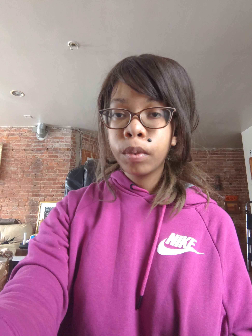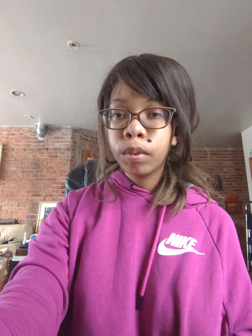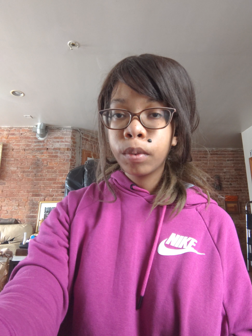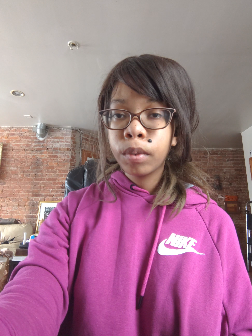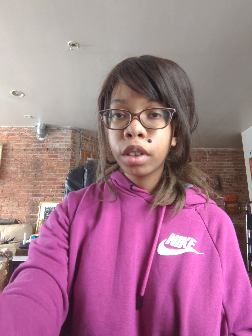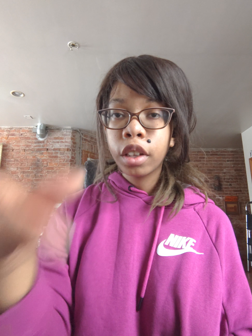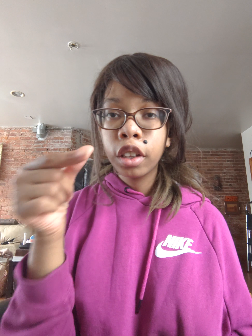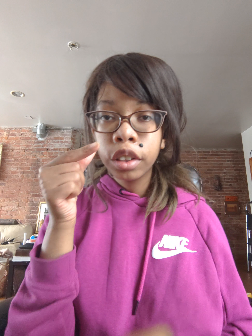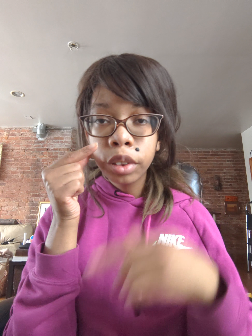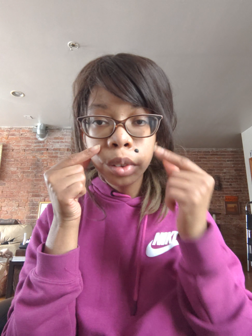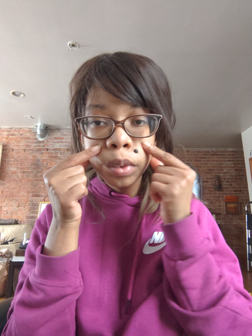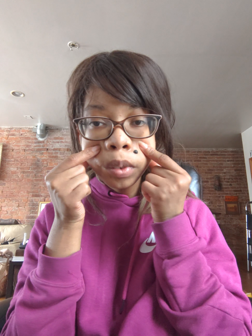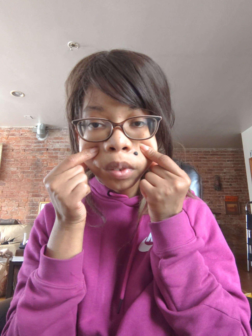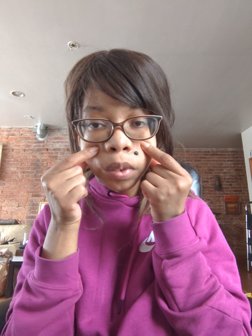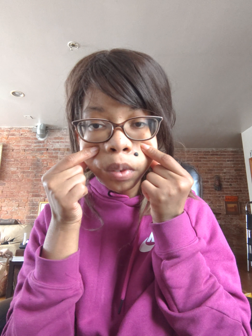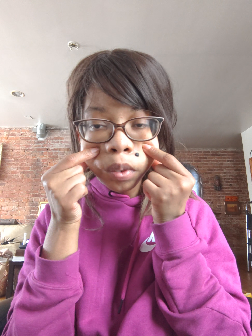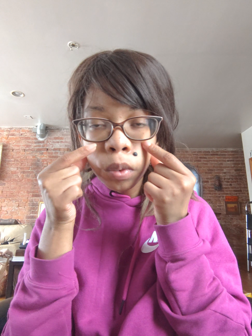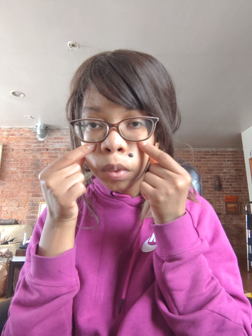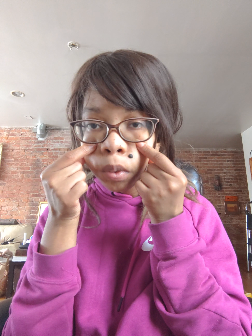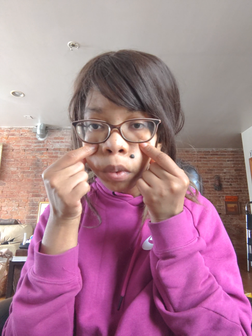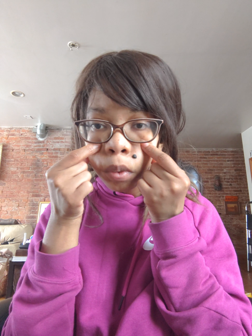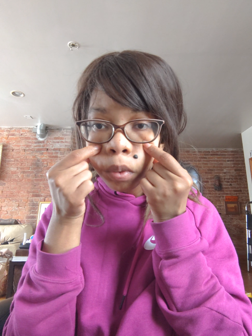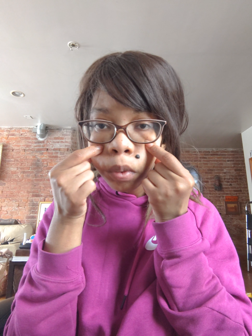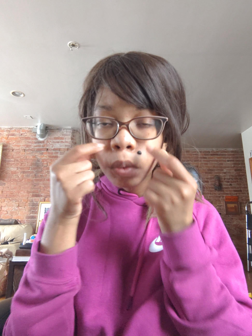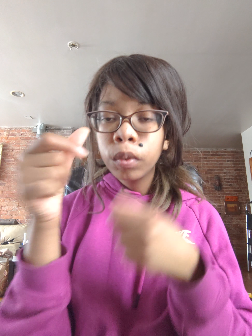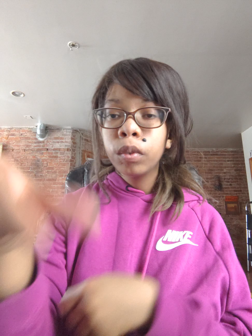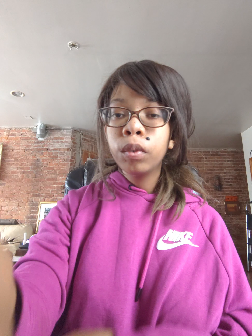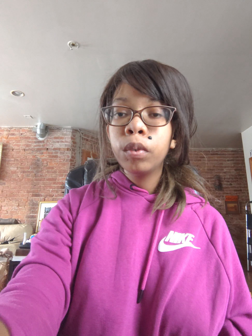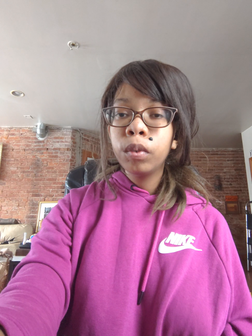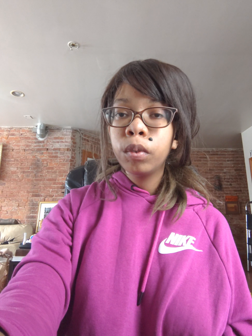cheek